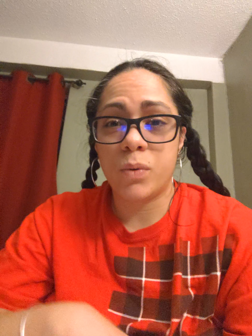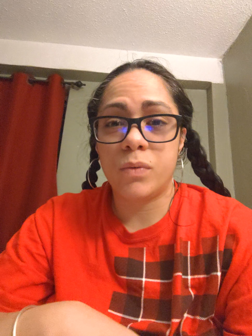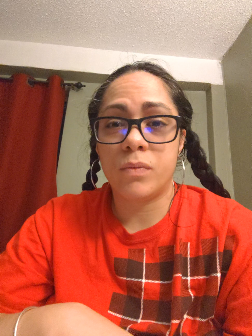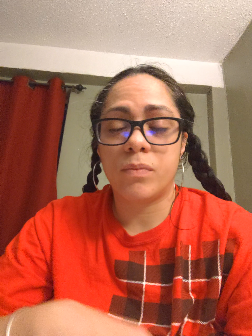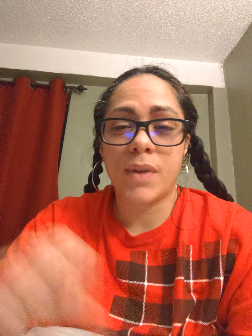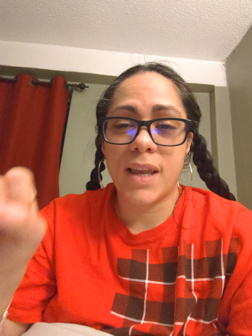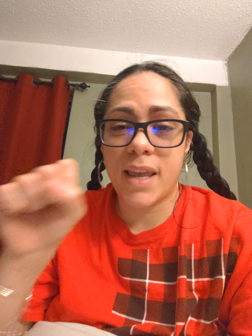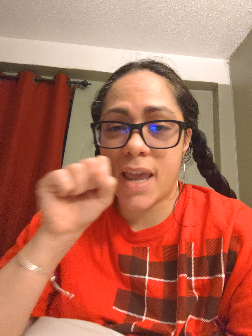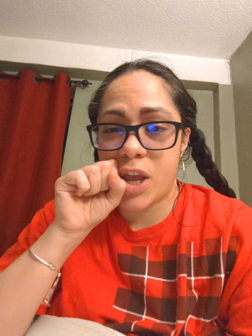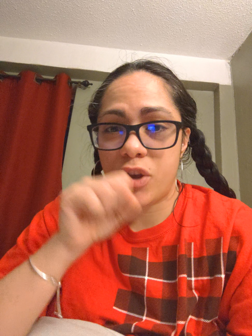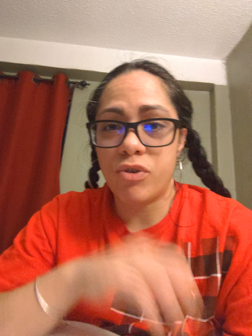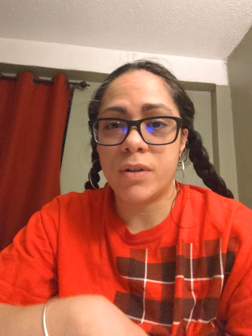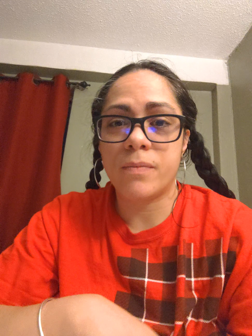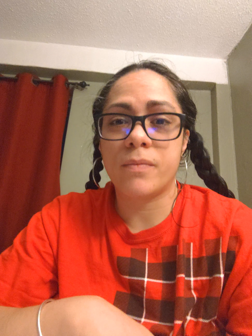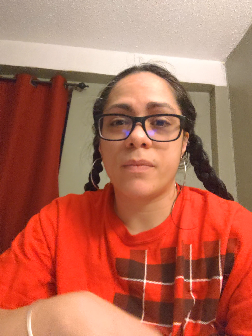carrot